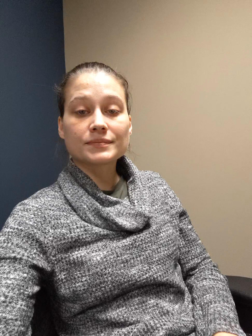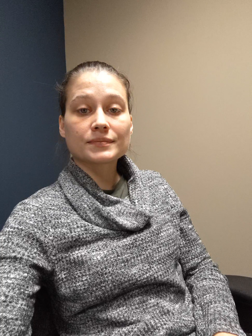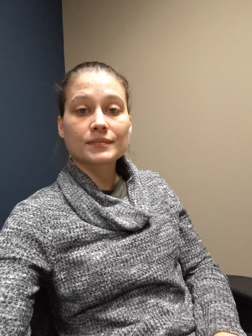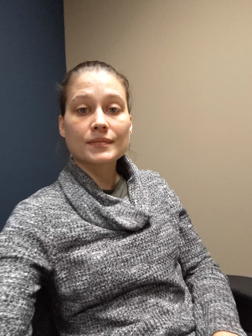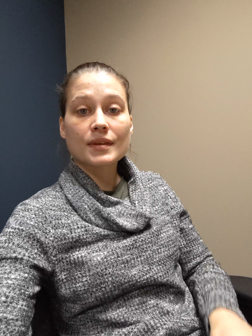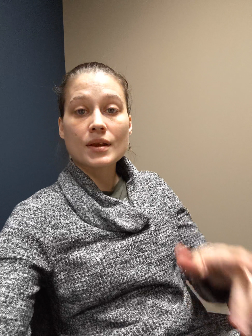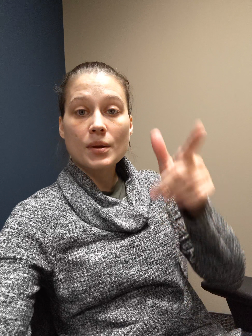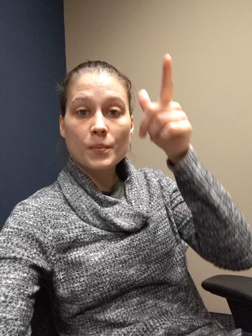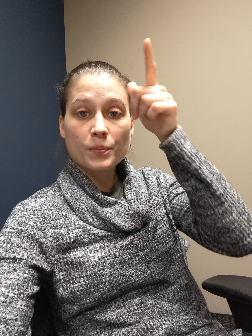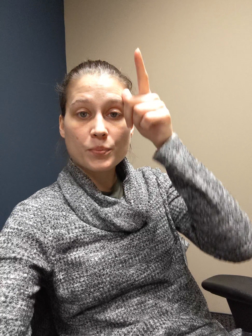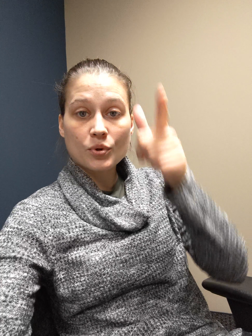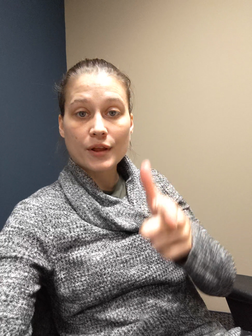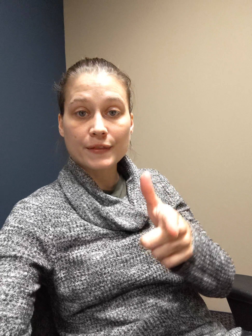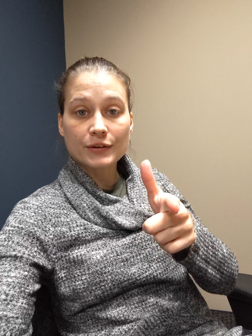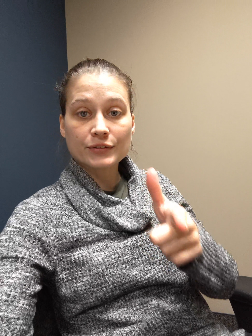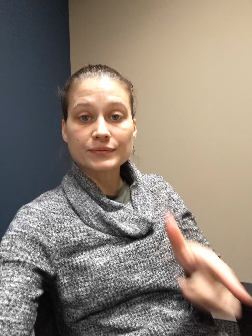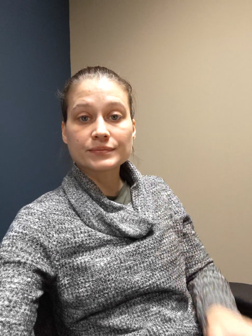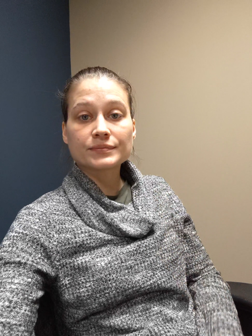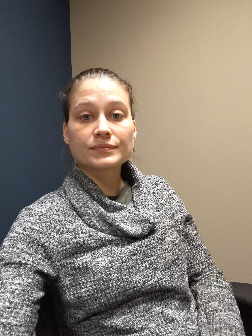brother